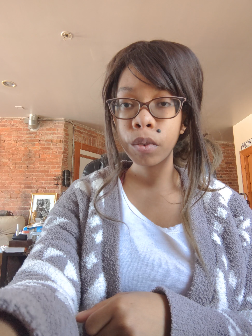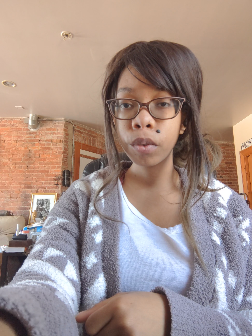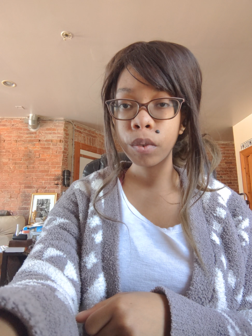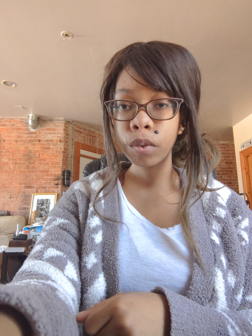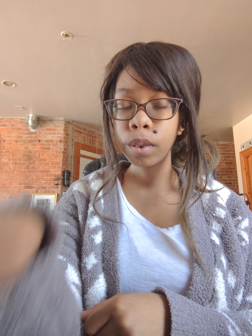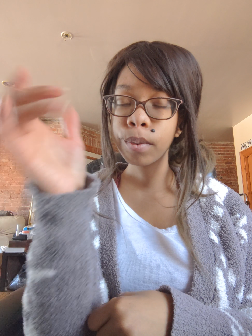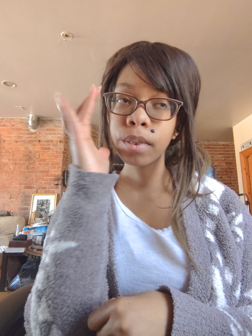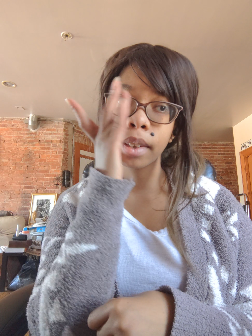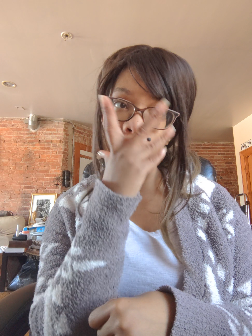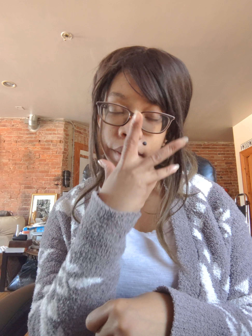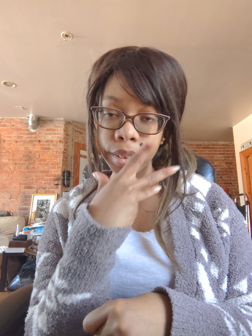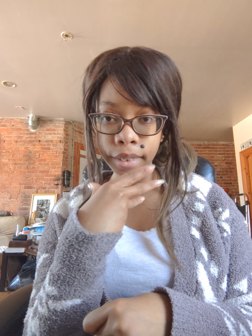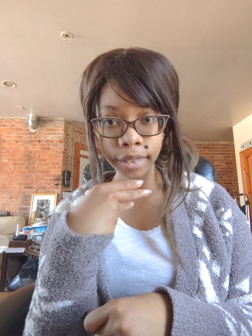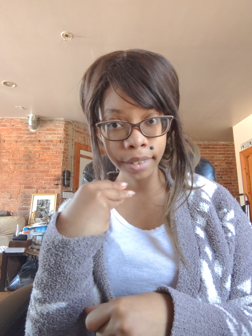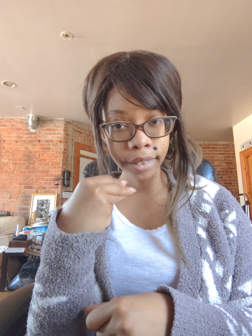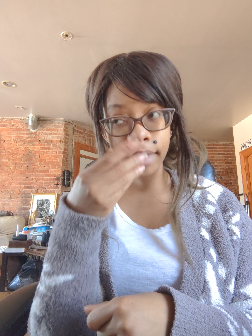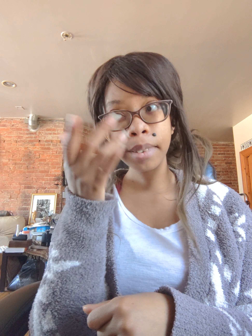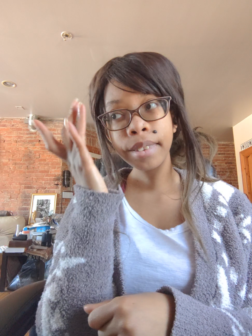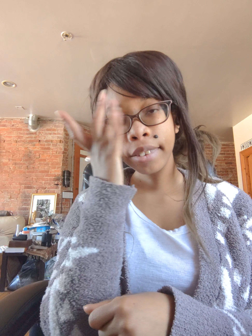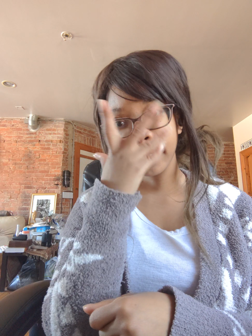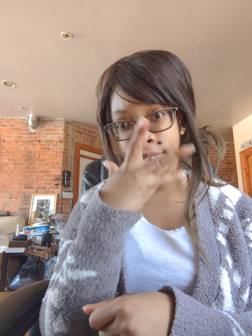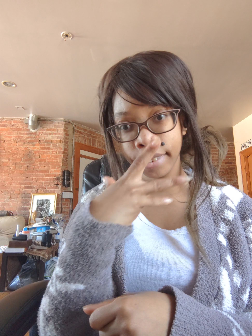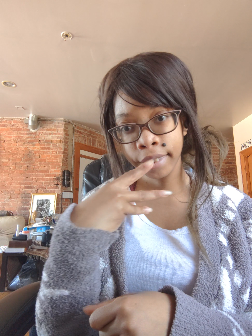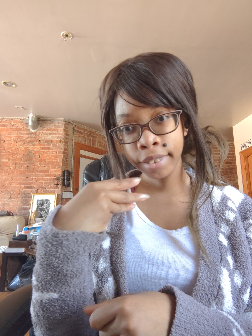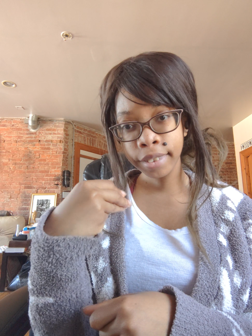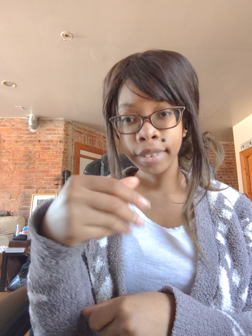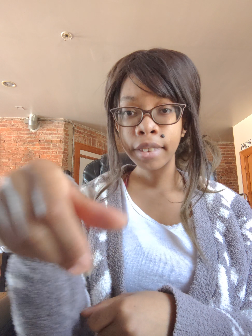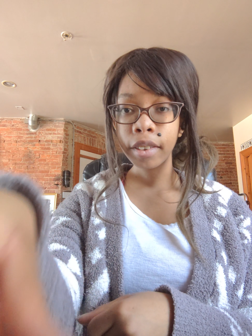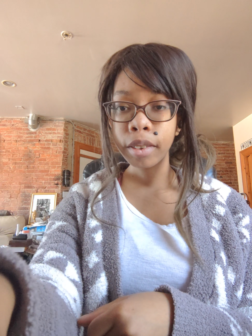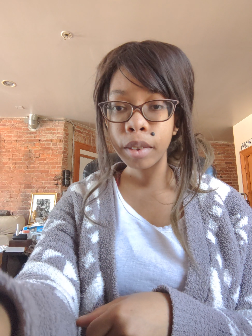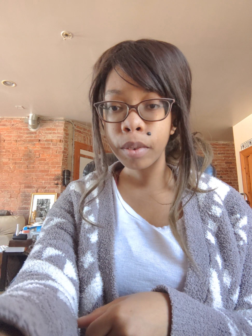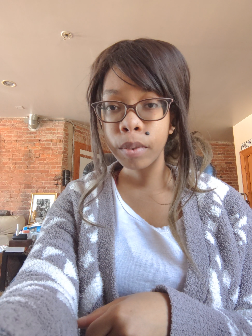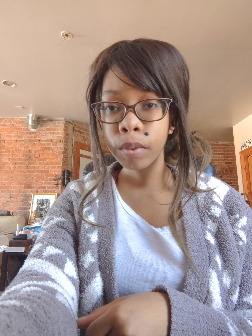pretty